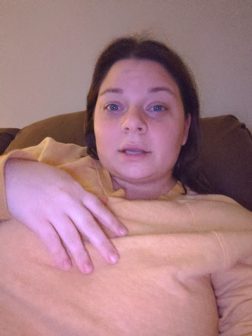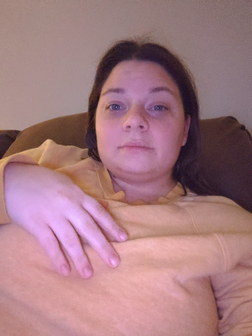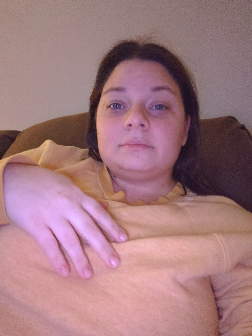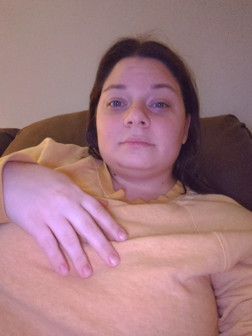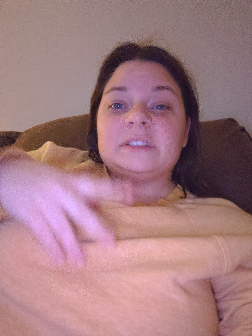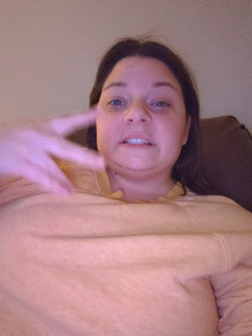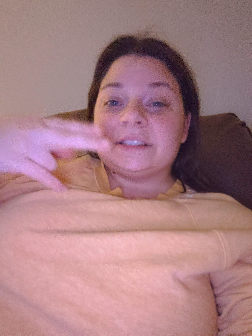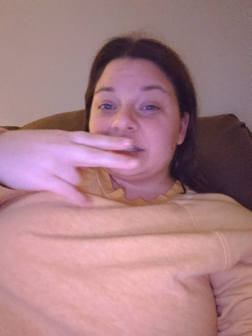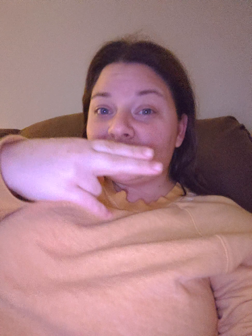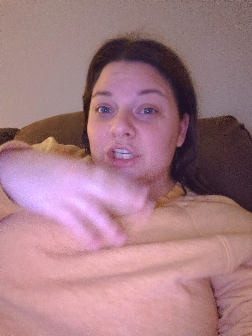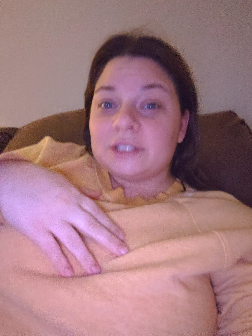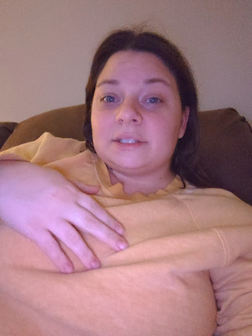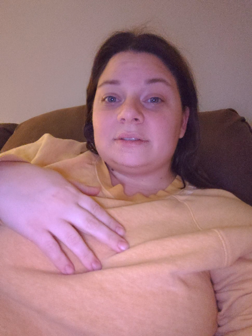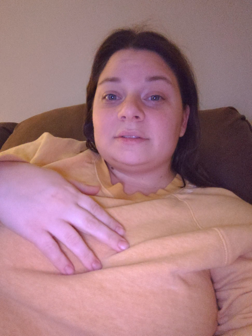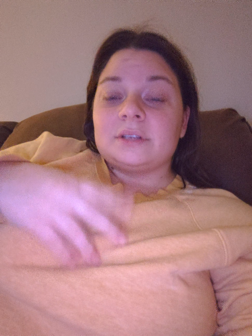scissors